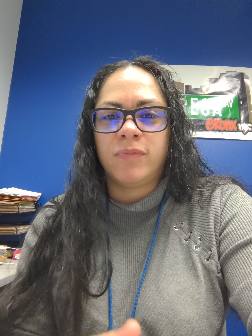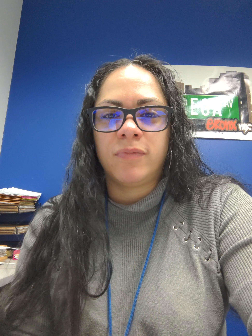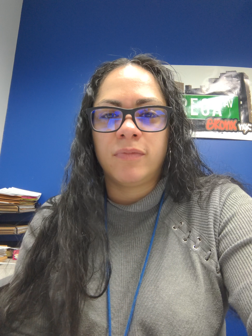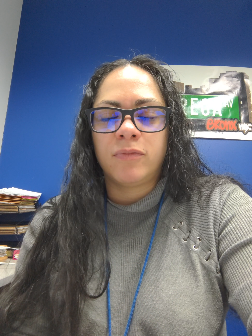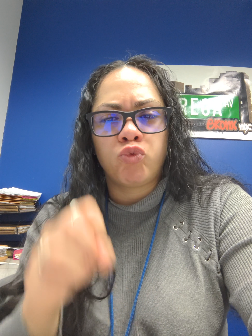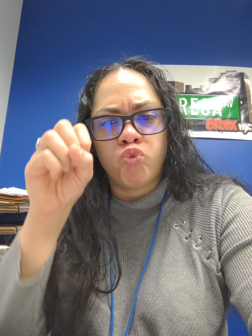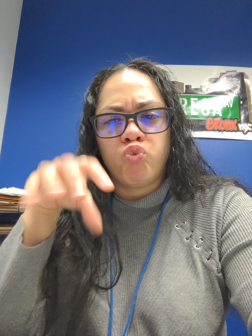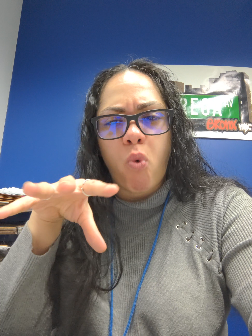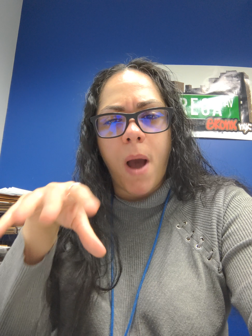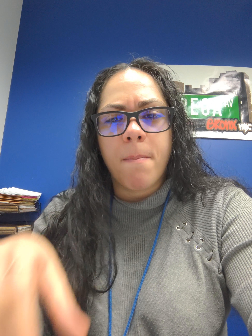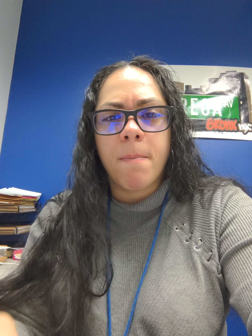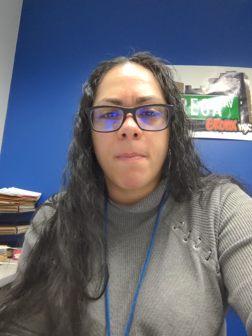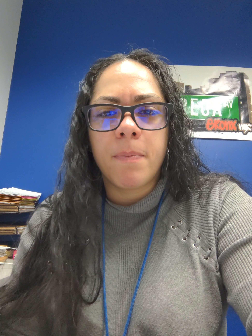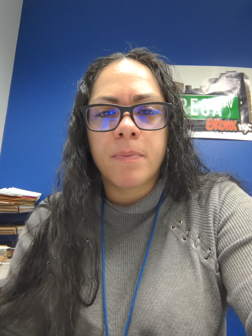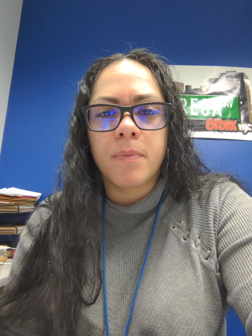drop